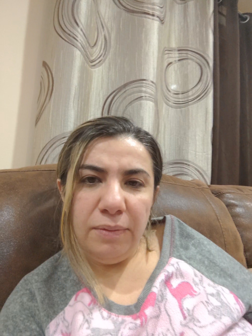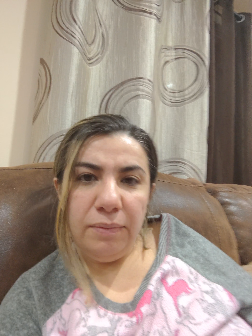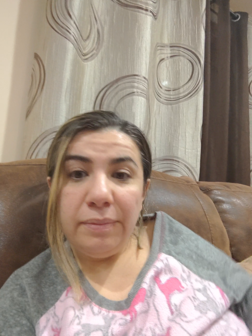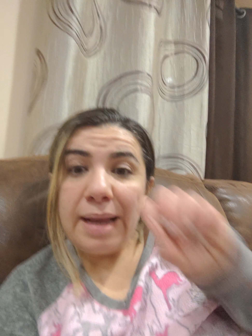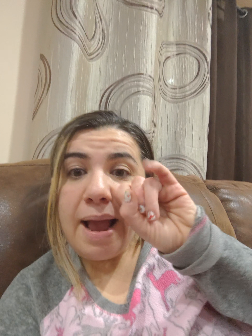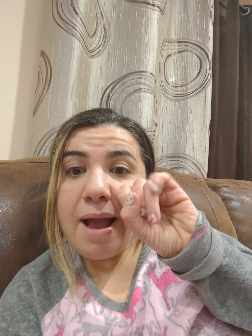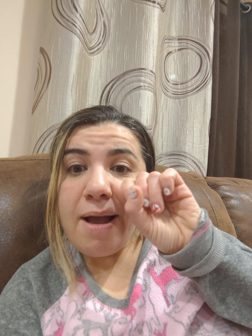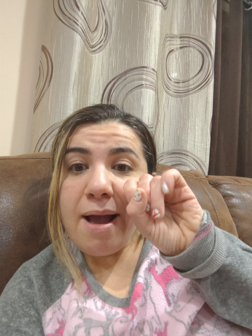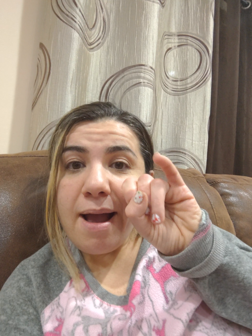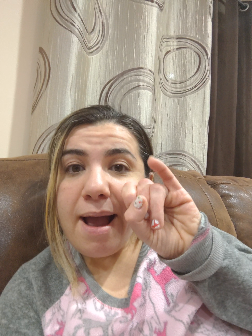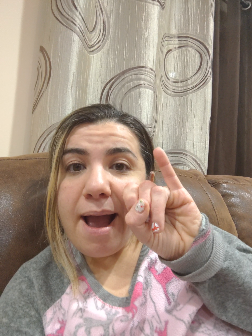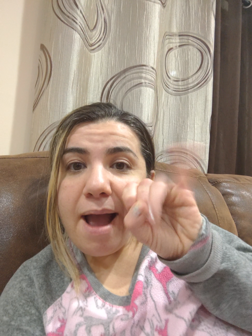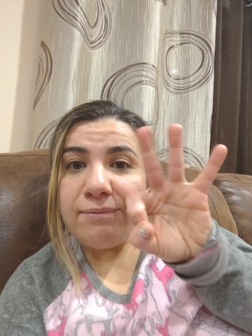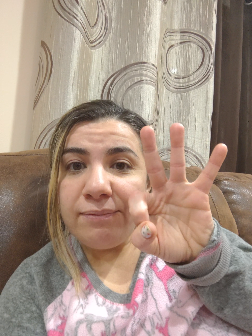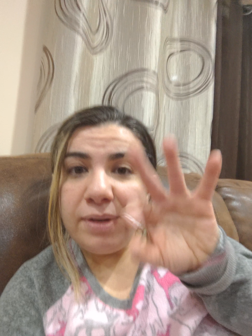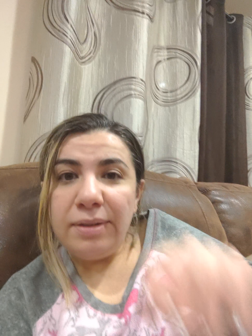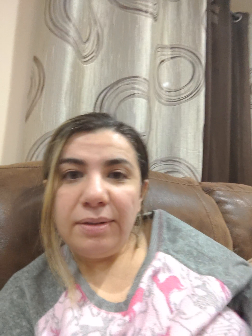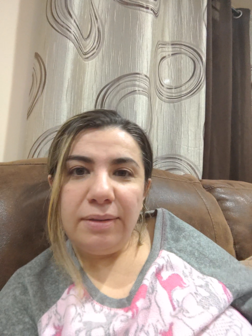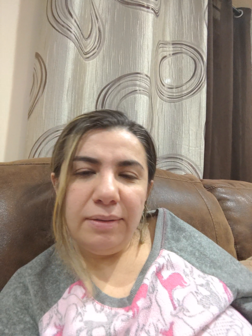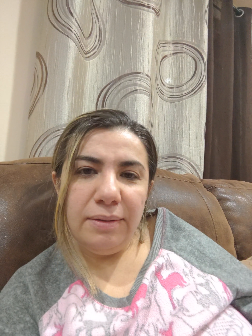if